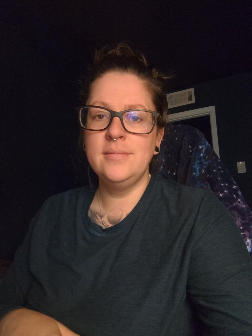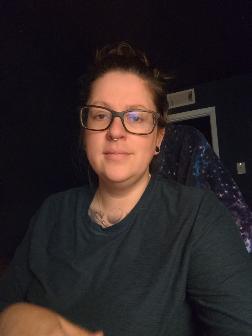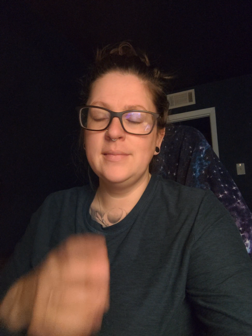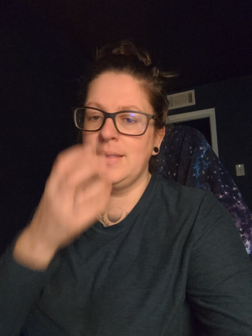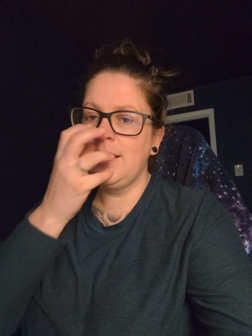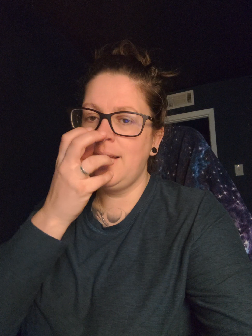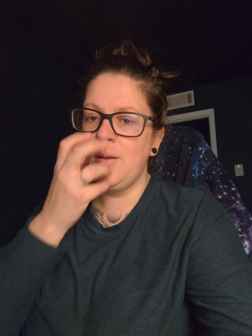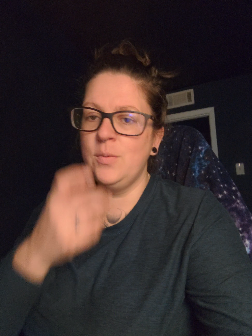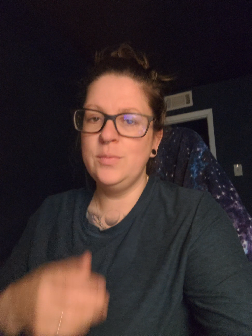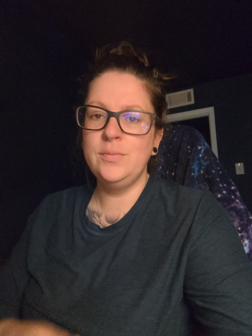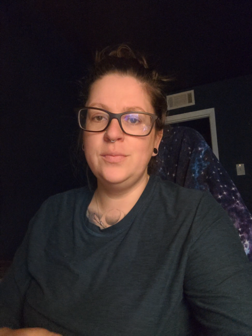clown